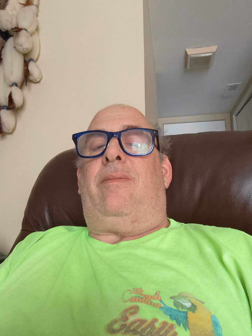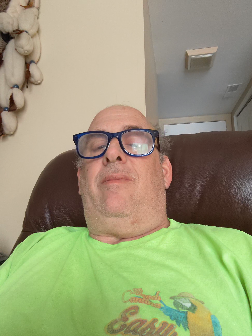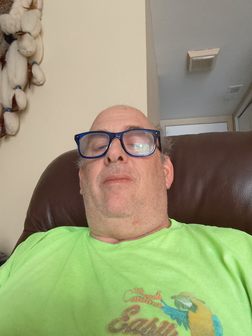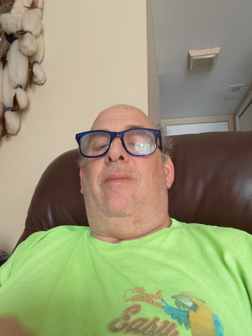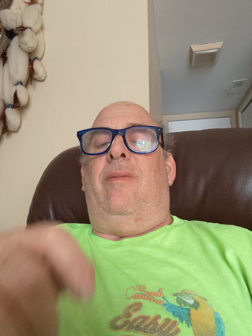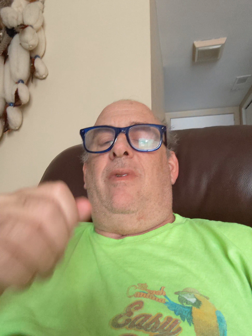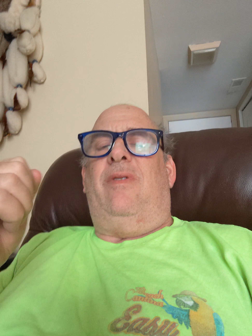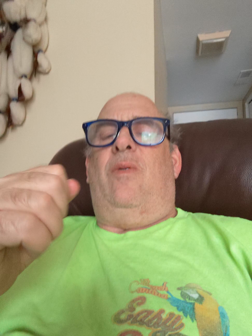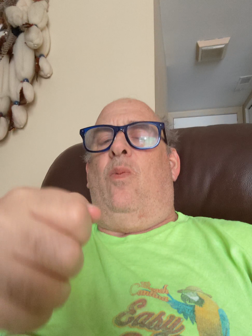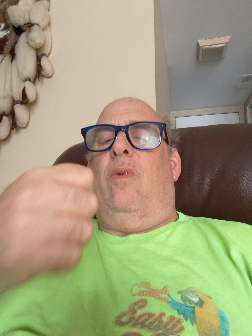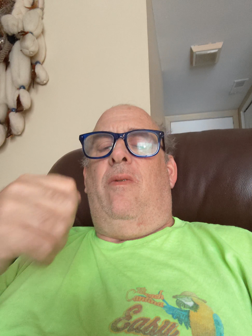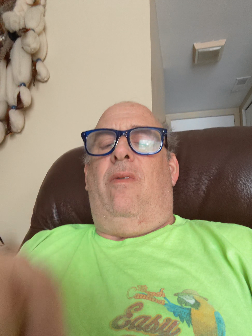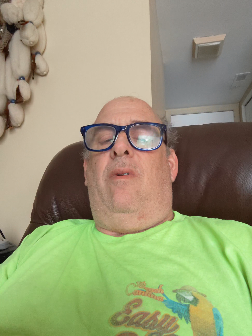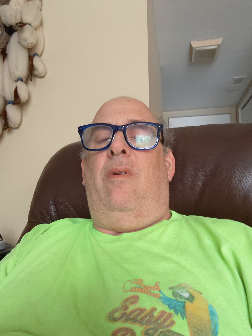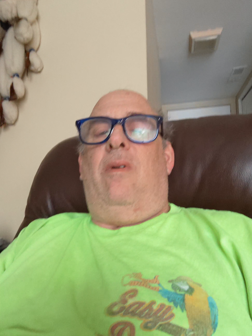refrigerator